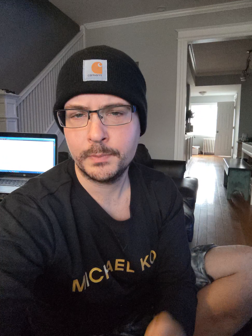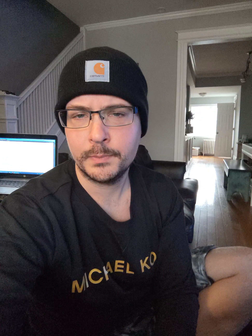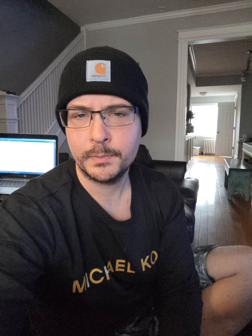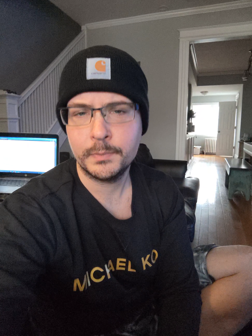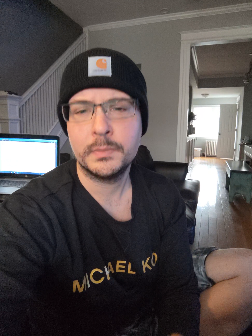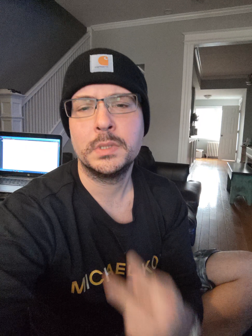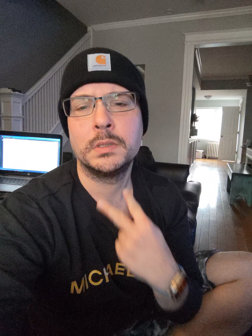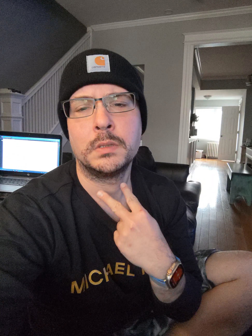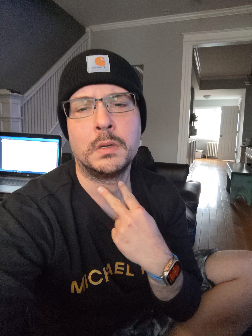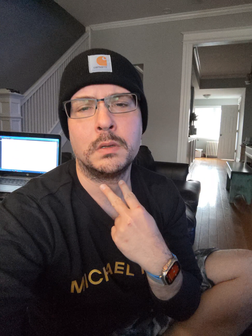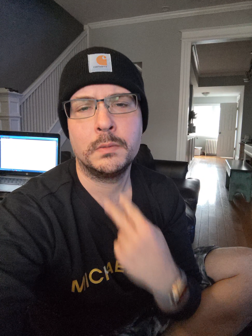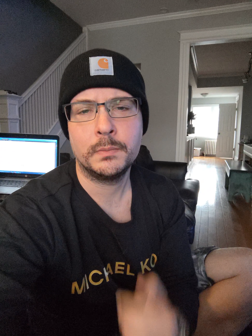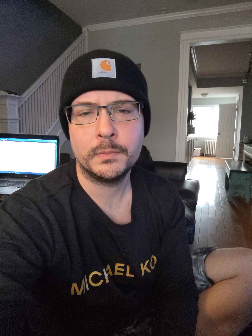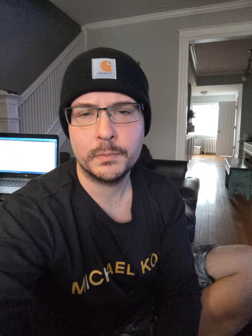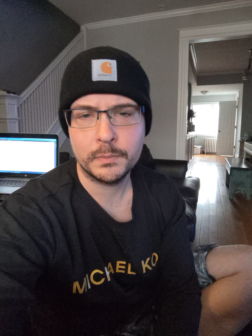stuck